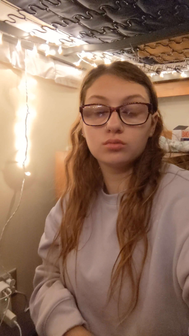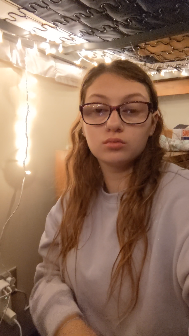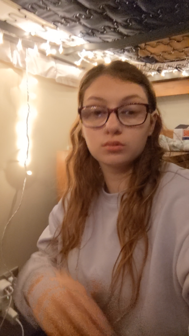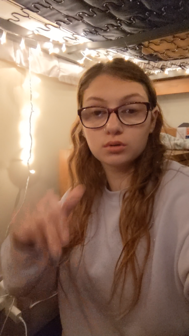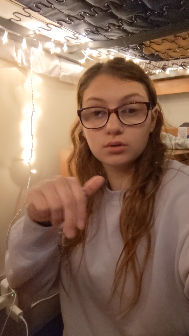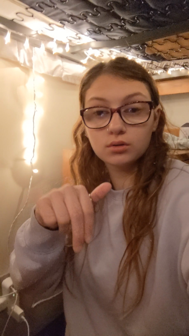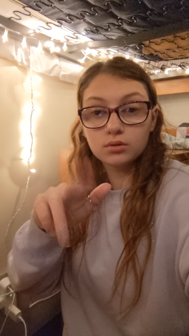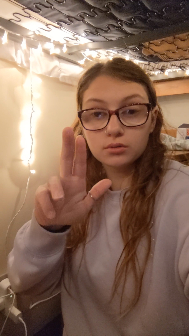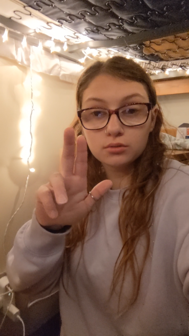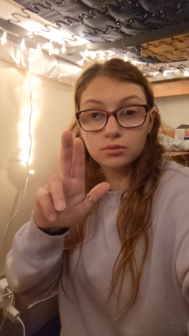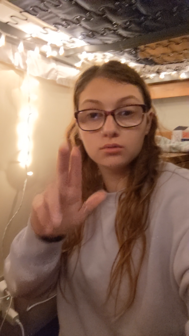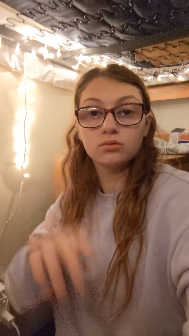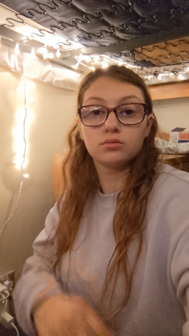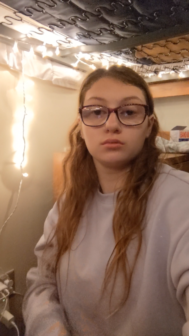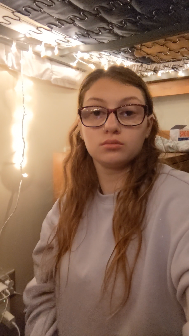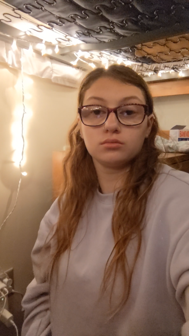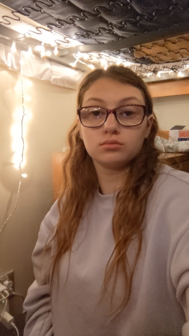lick